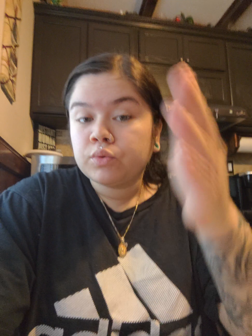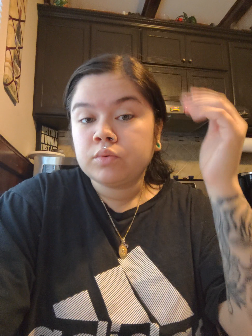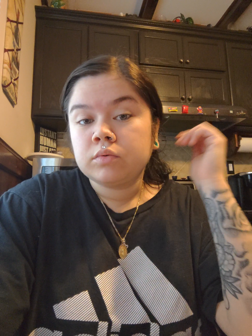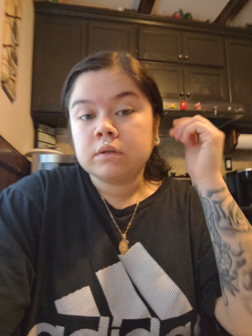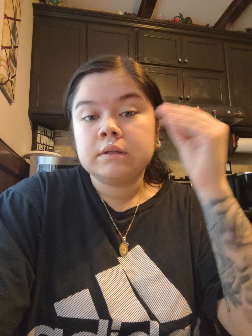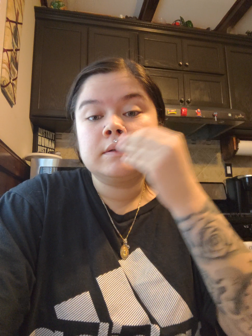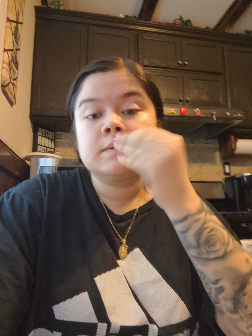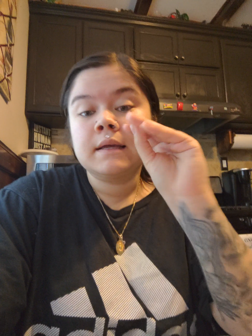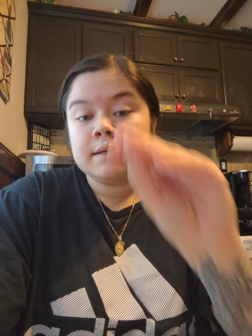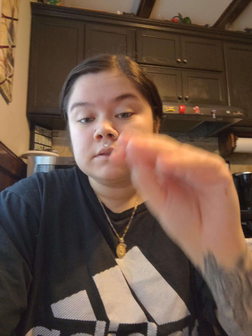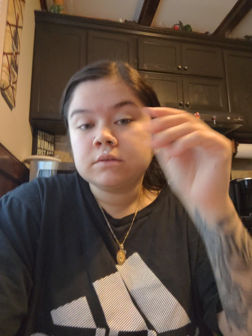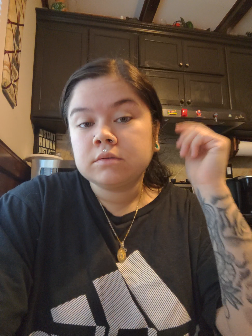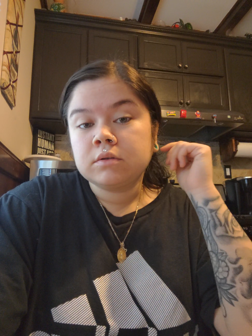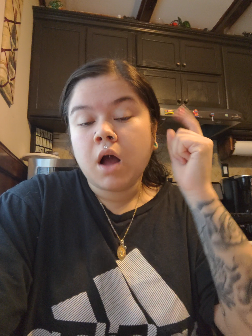kiss